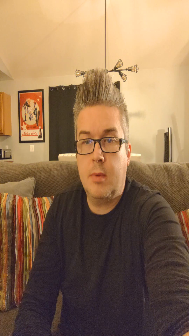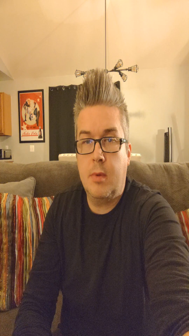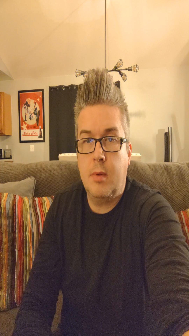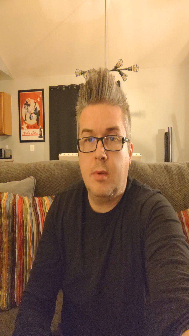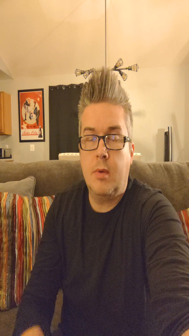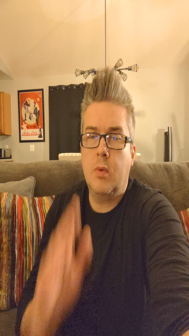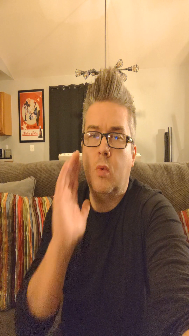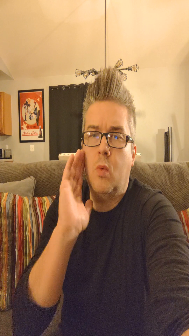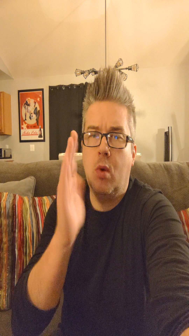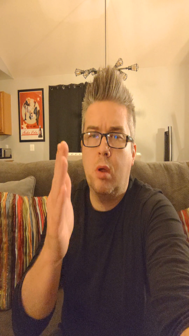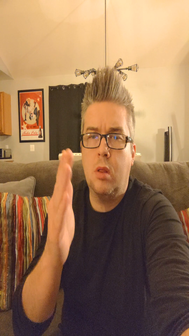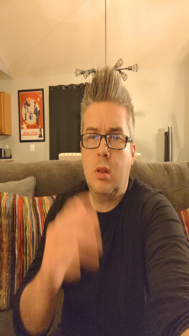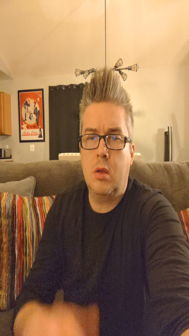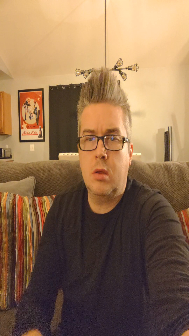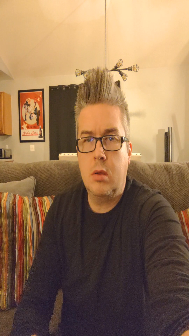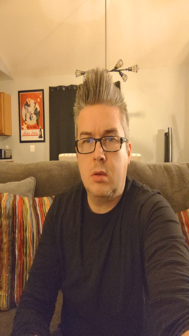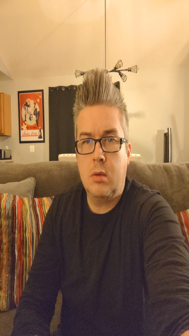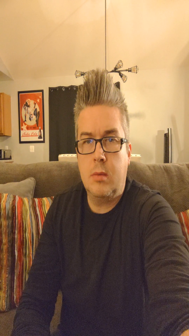will